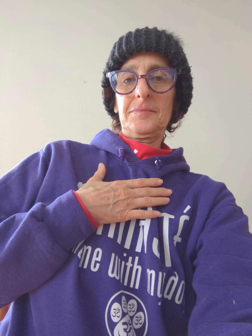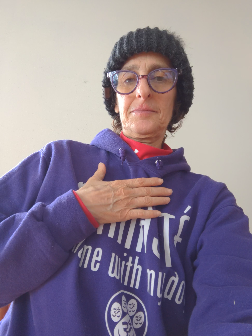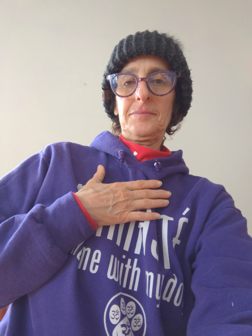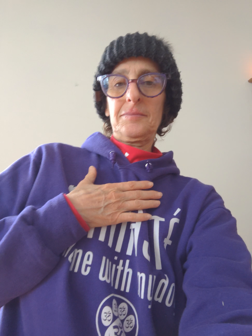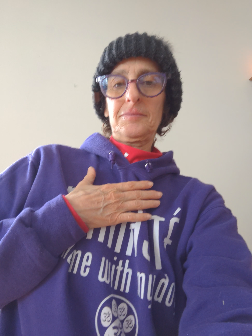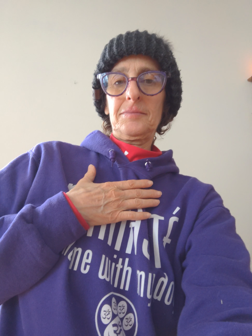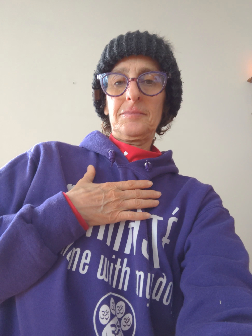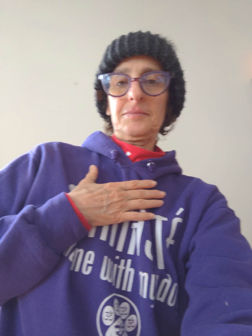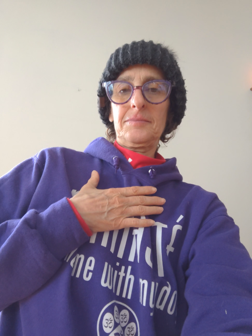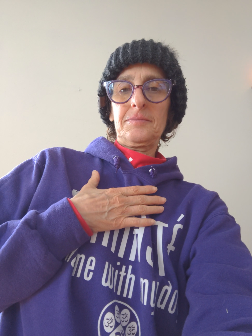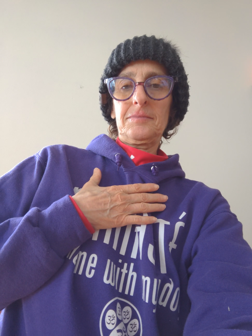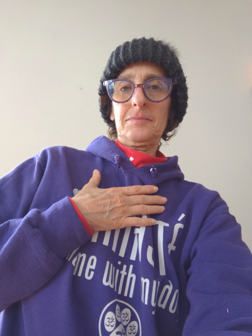please